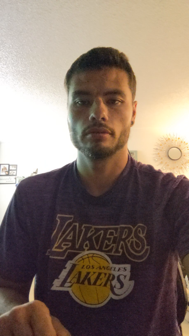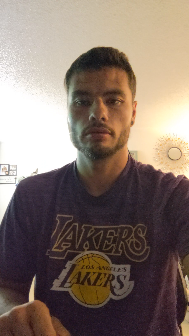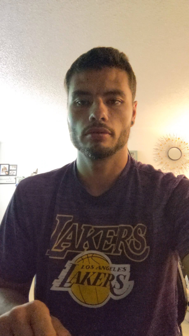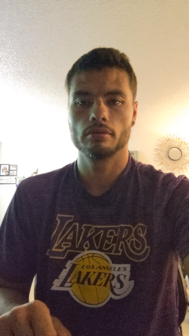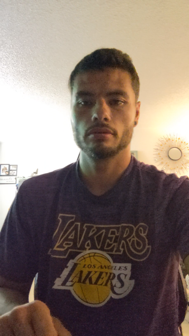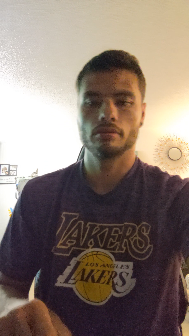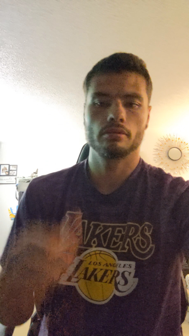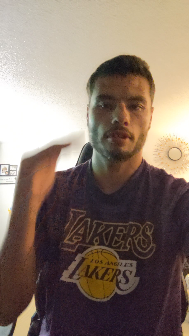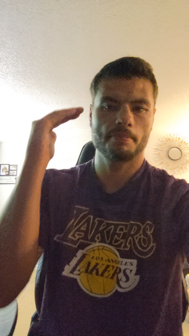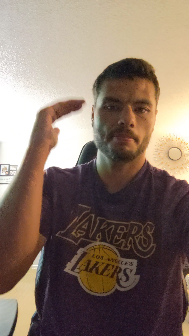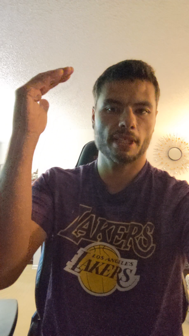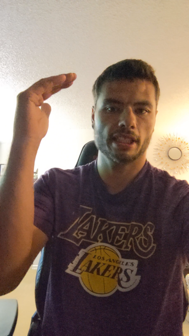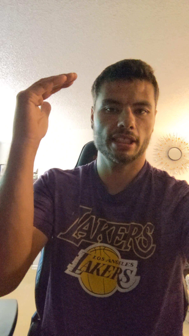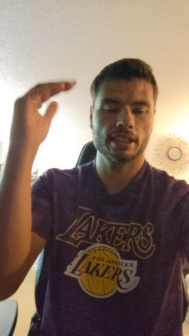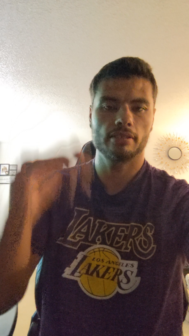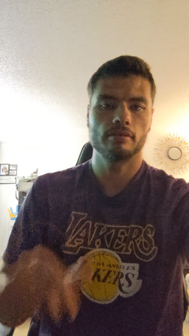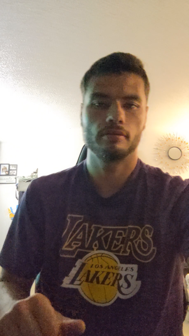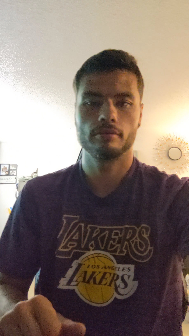big